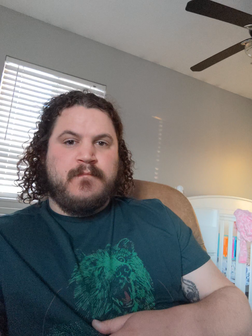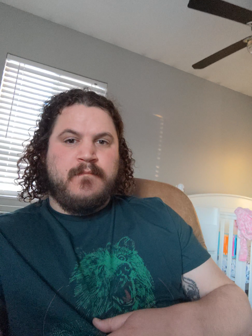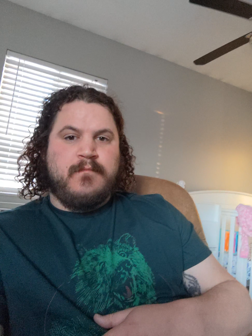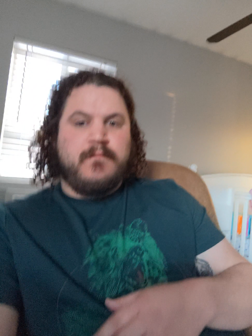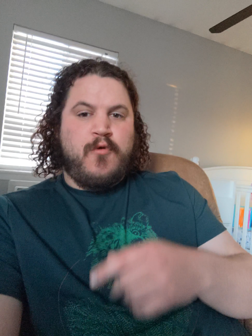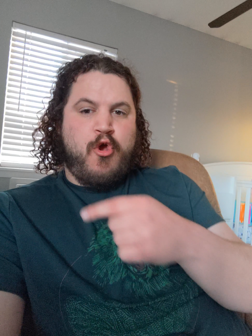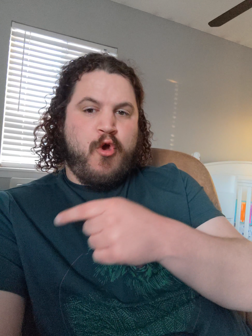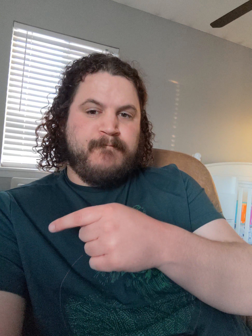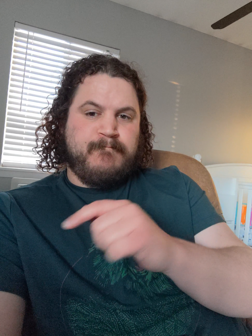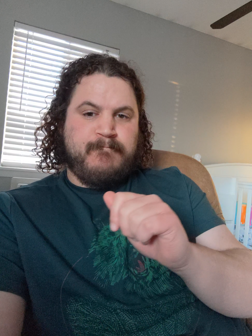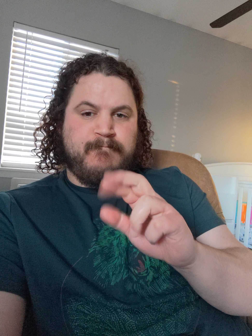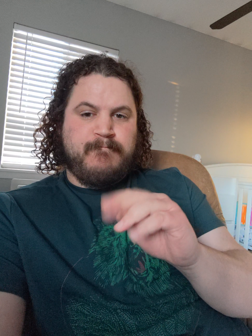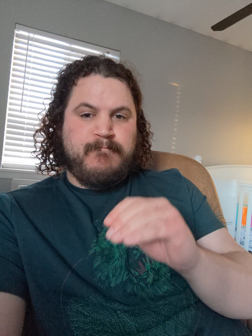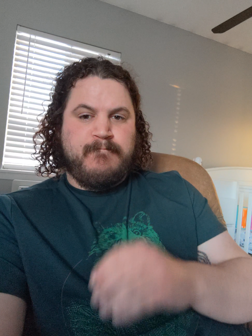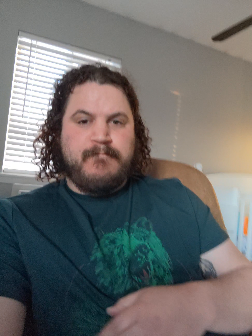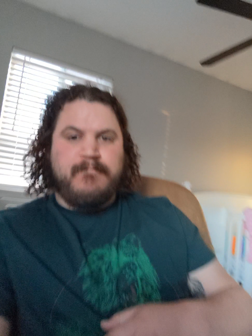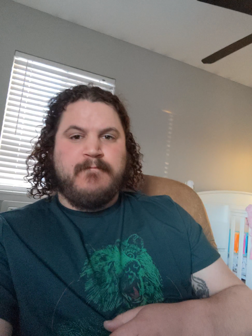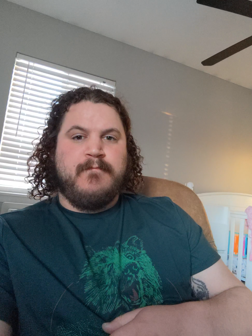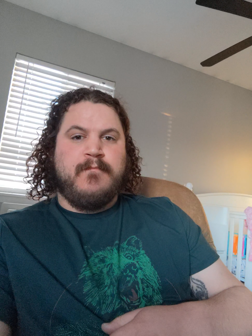arm